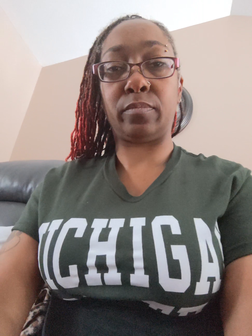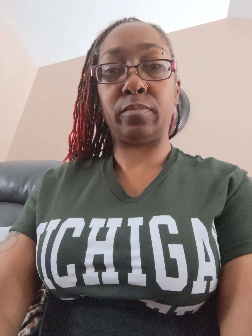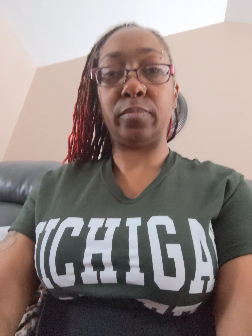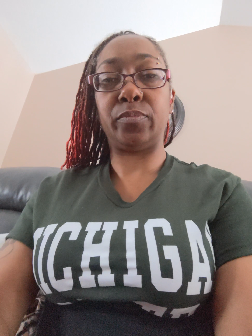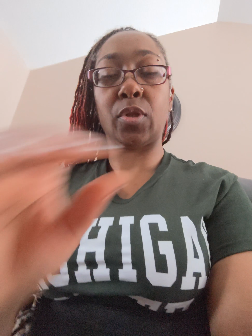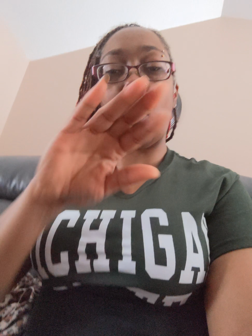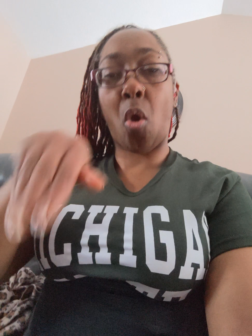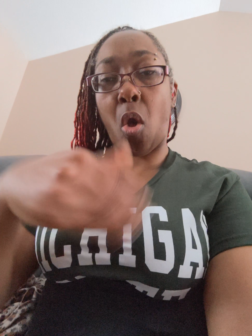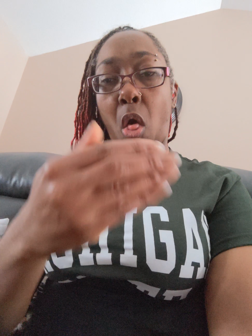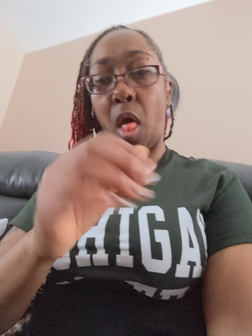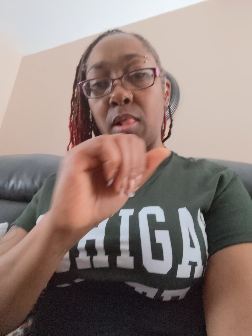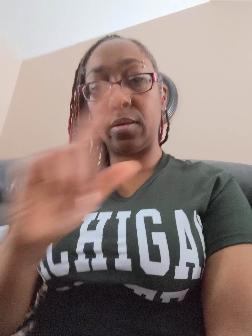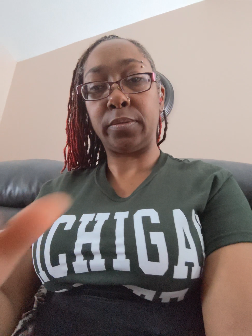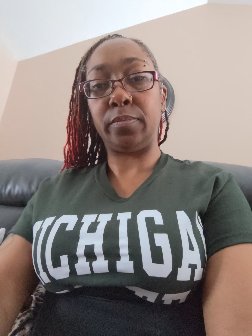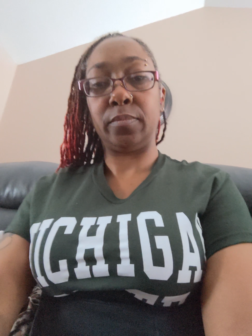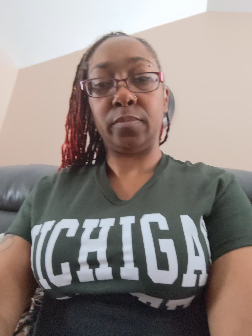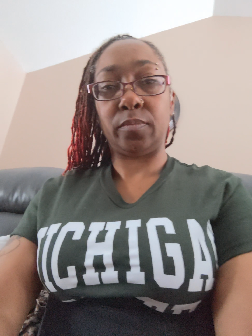all